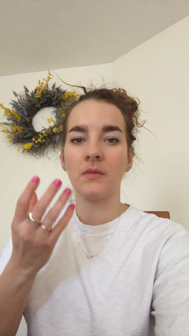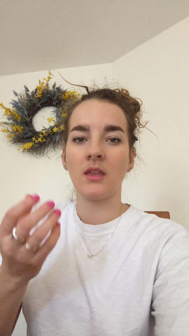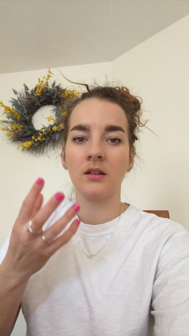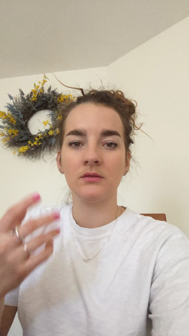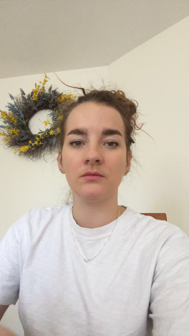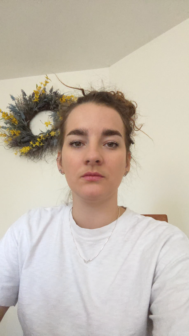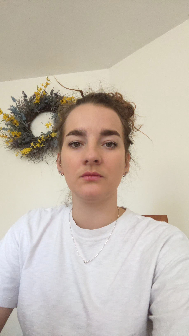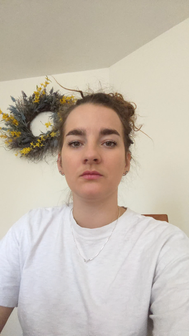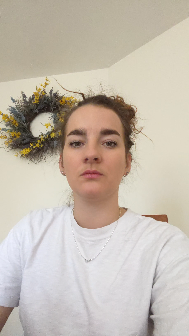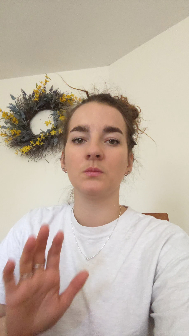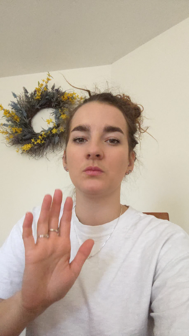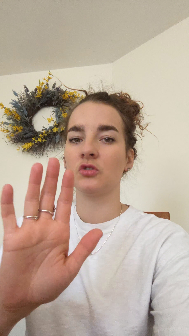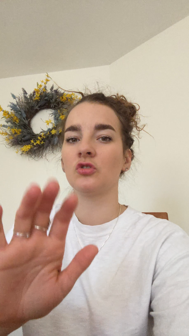push